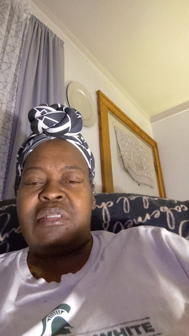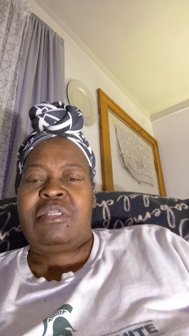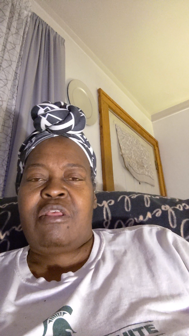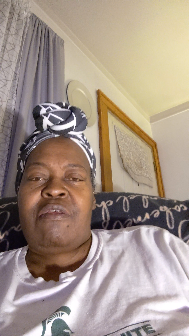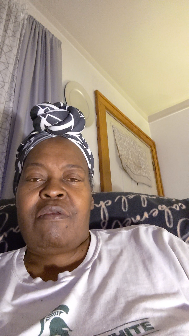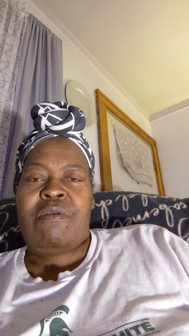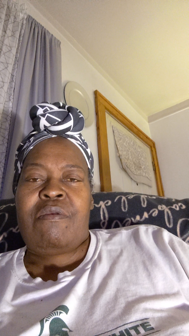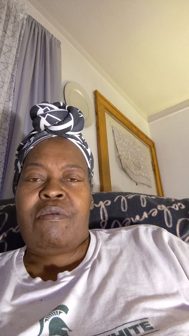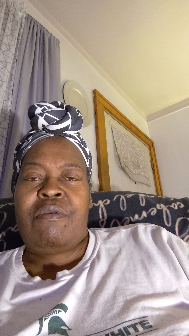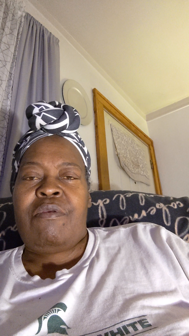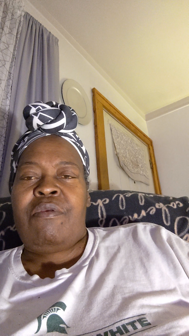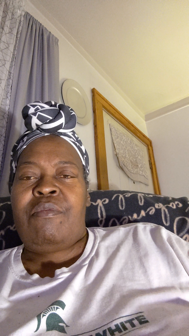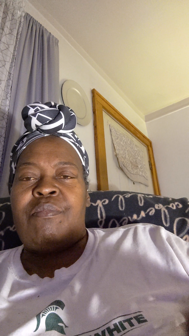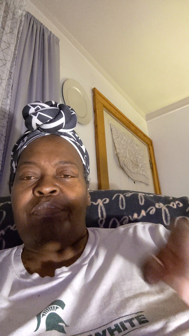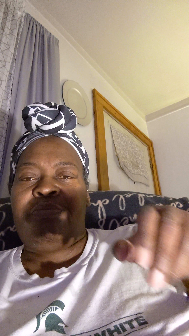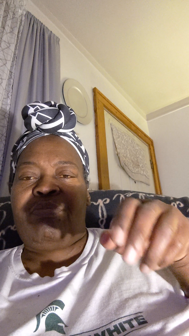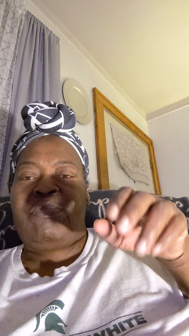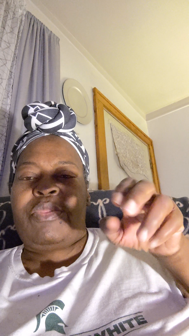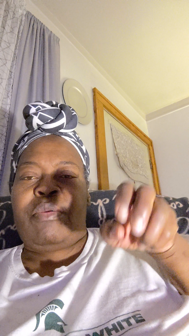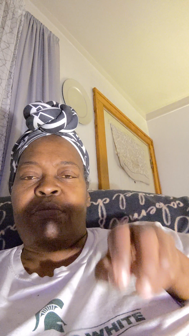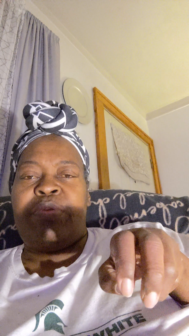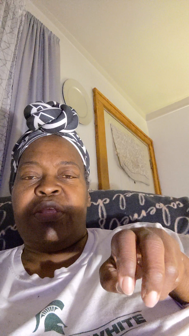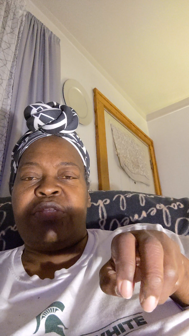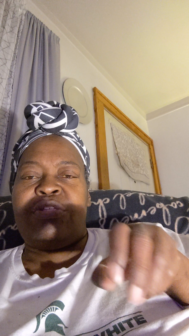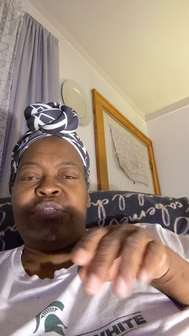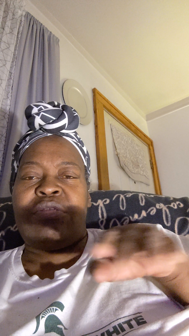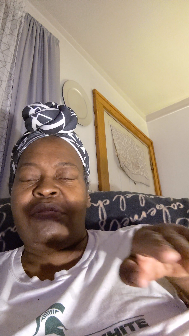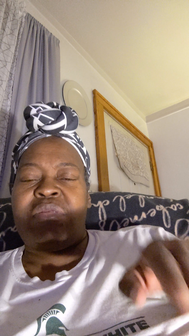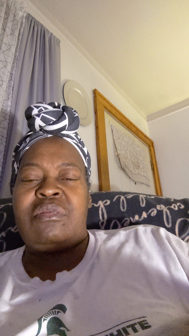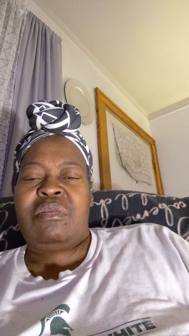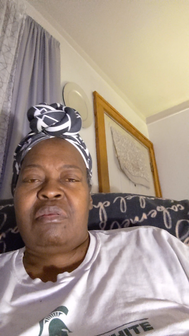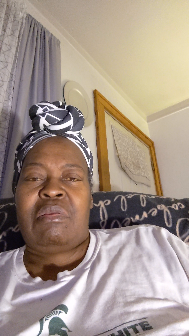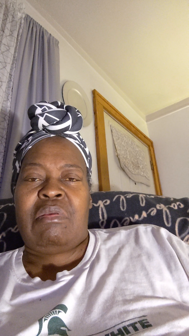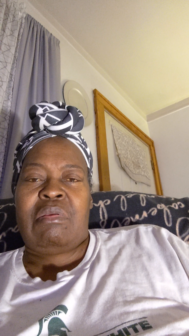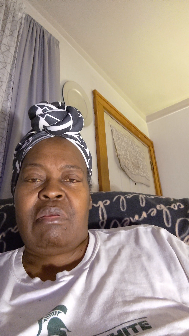bench